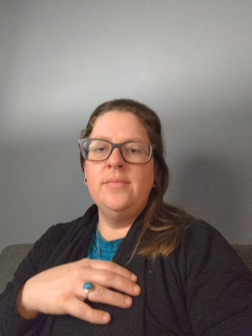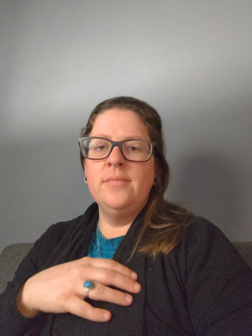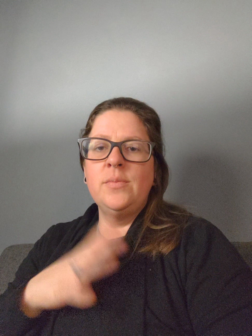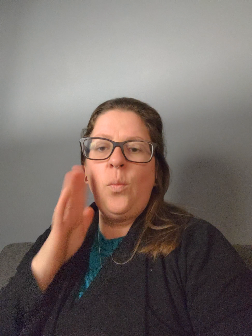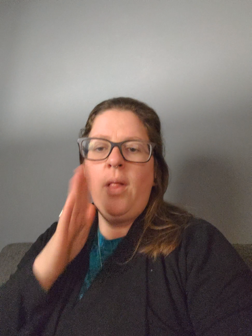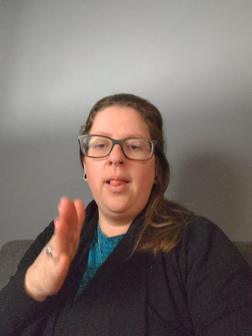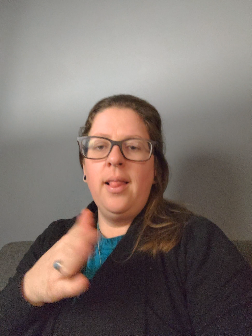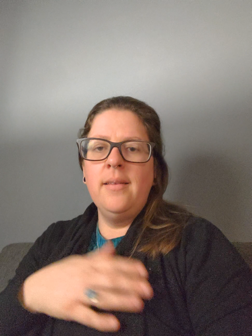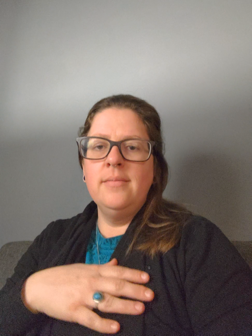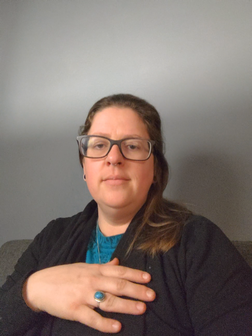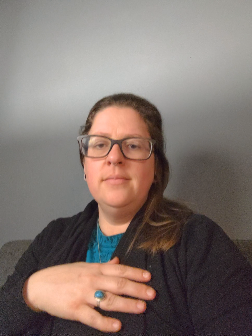will